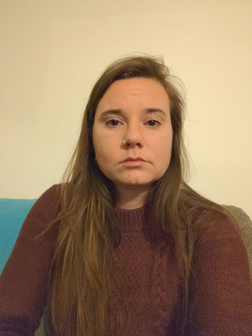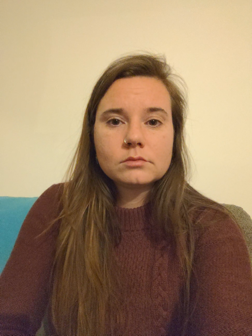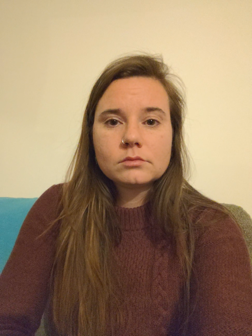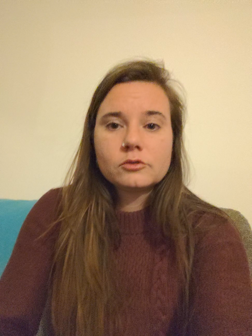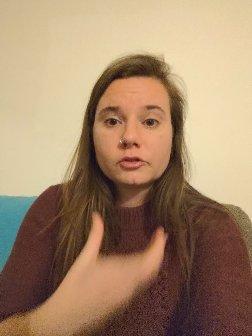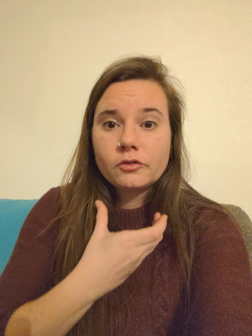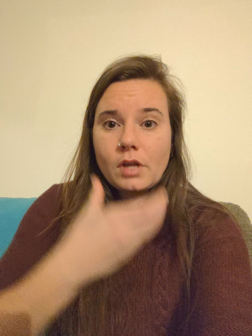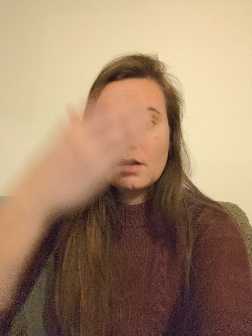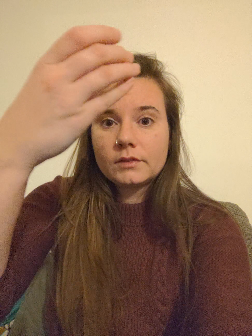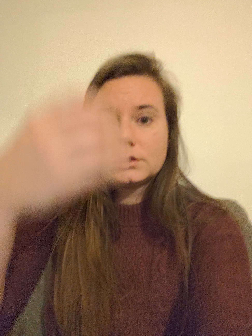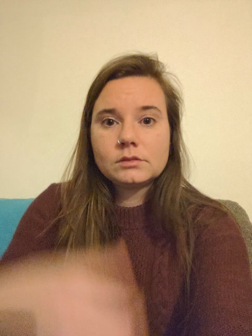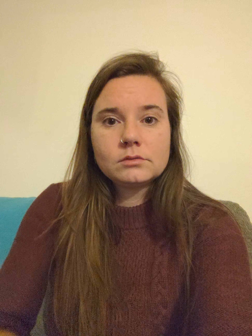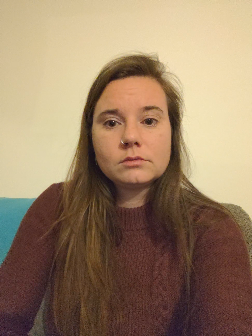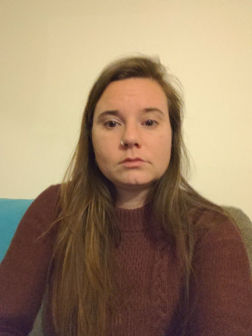giraffe